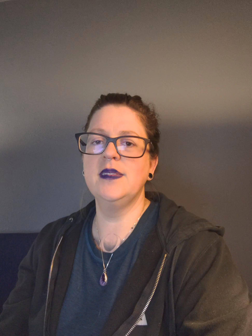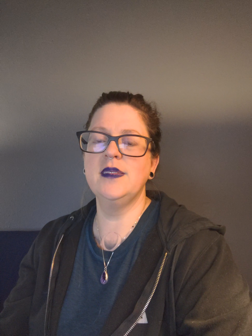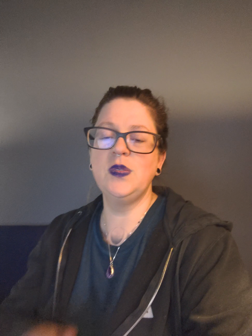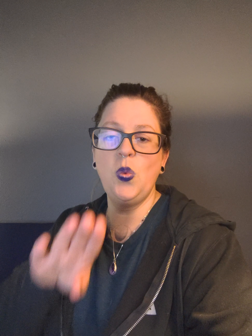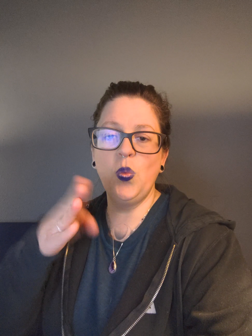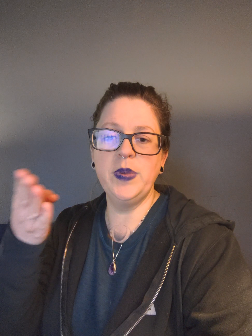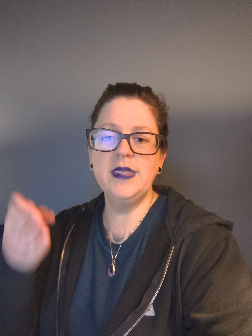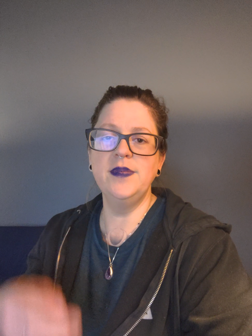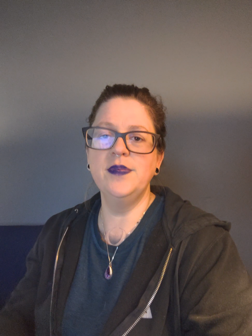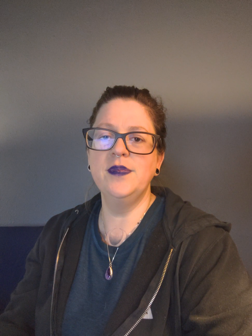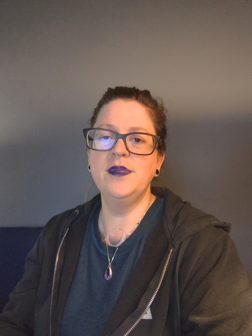open